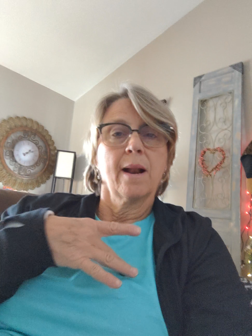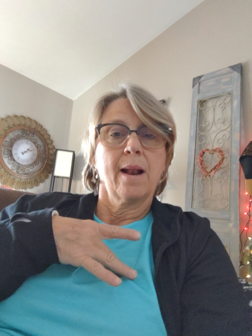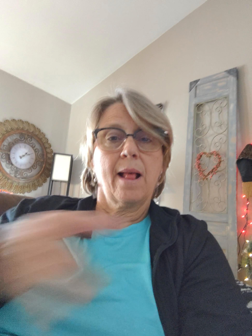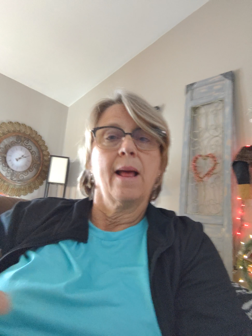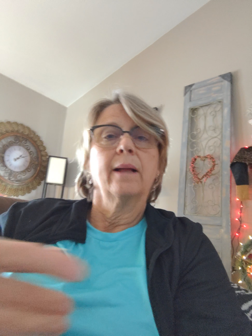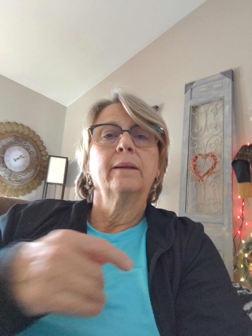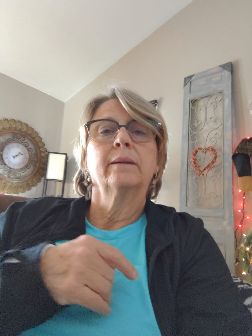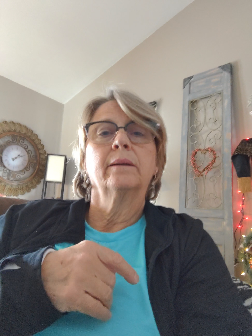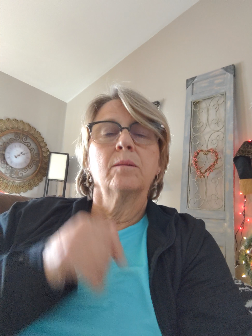like